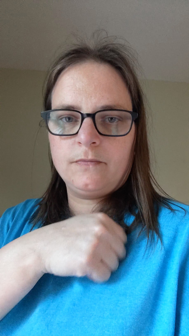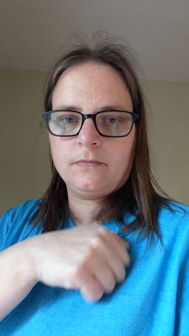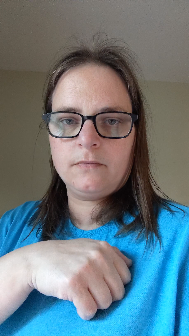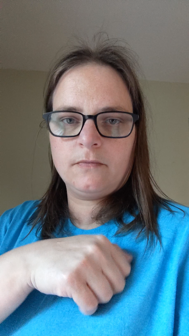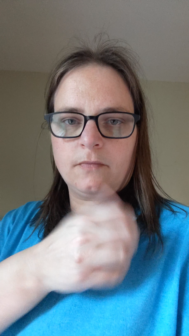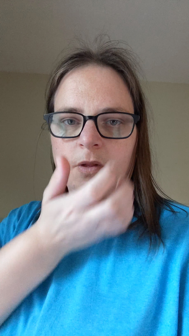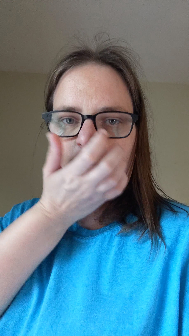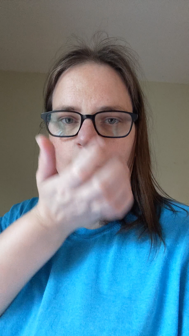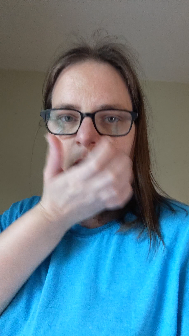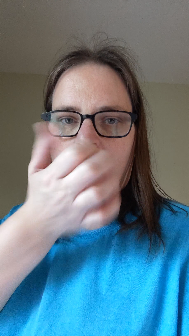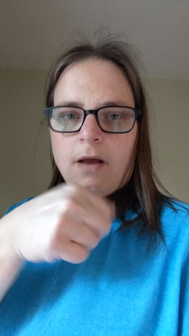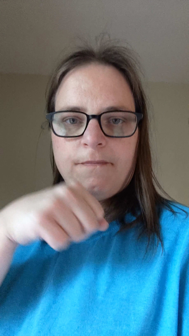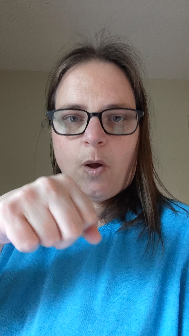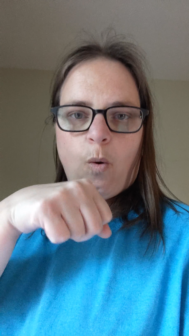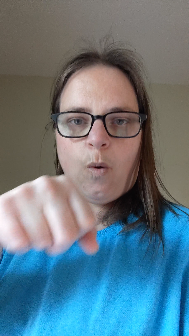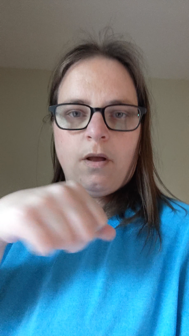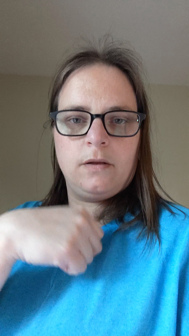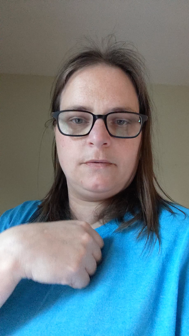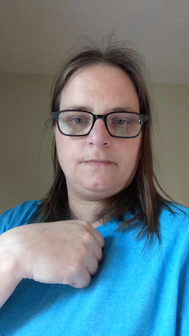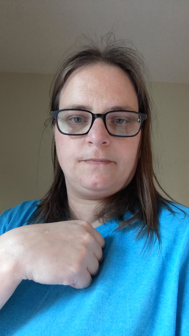lawn mower